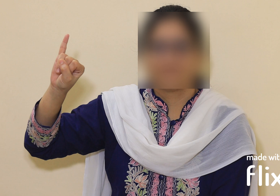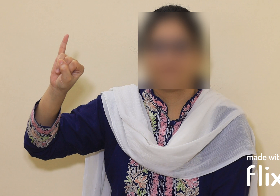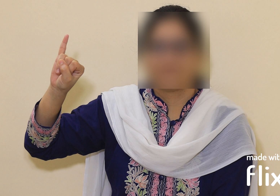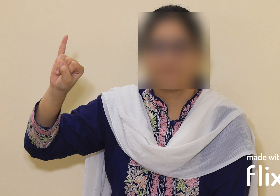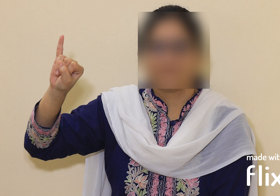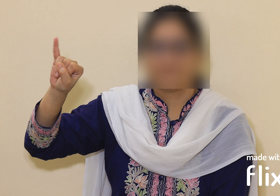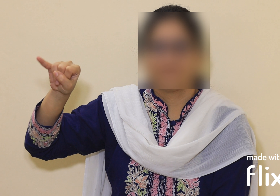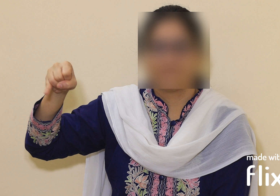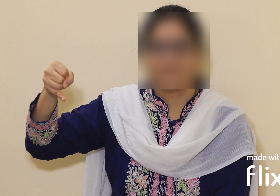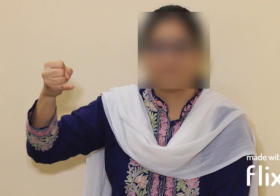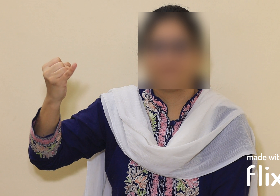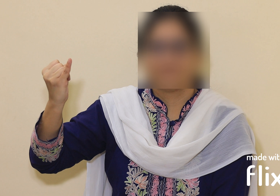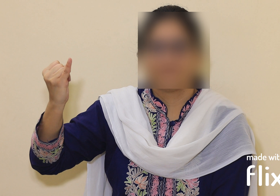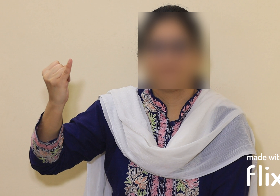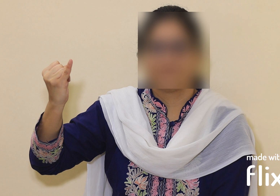ج